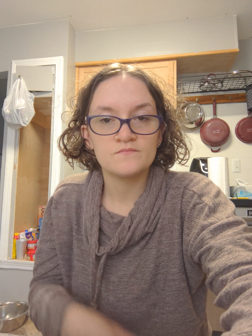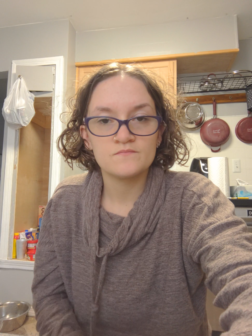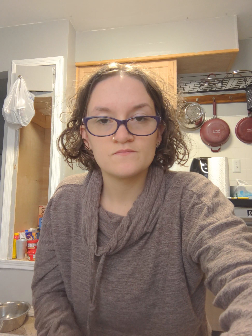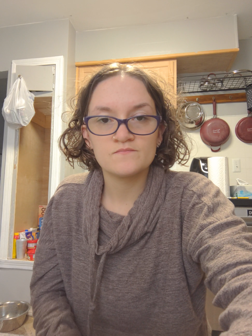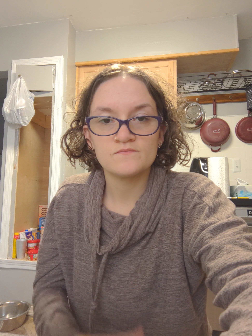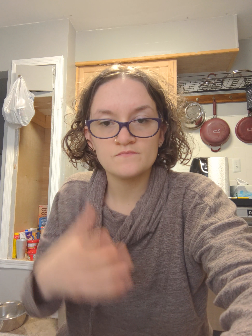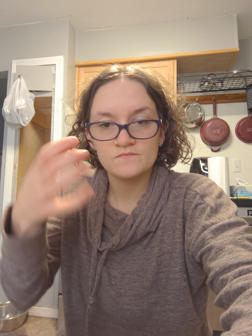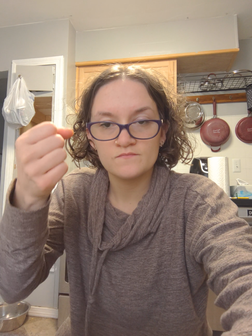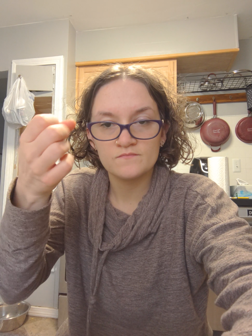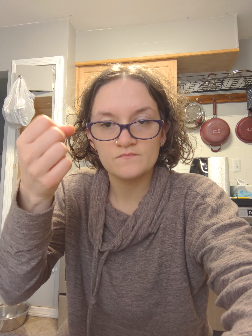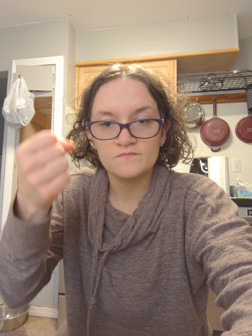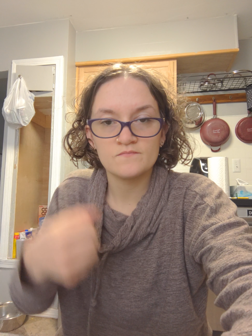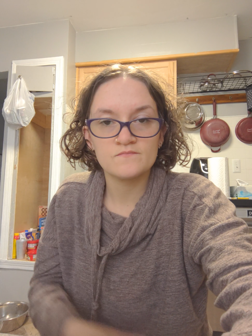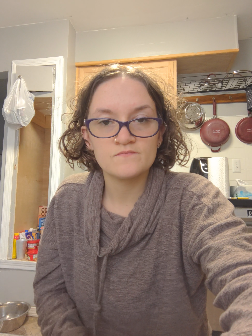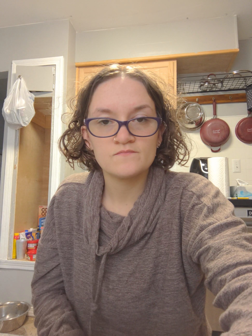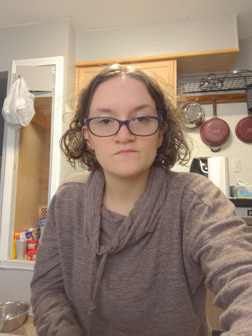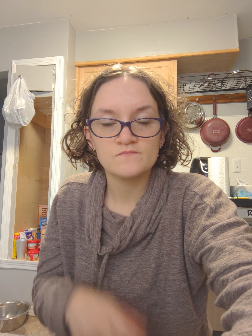milk